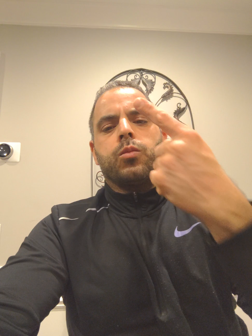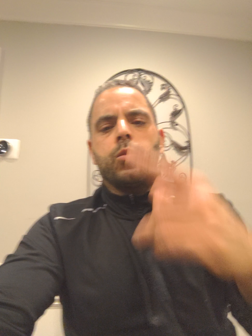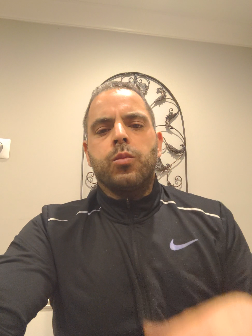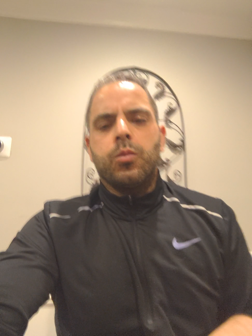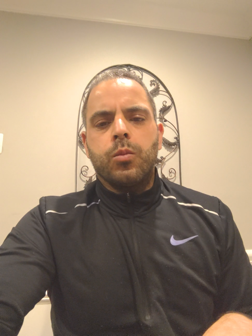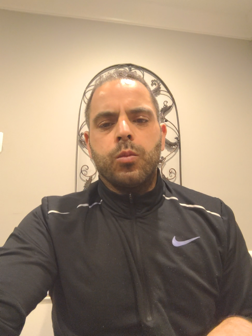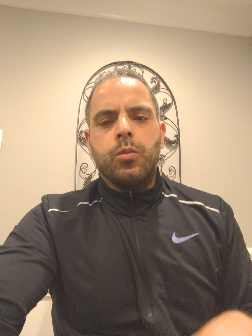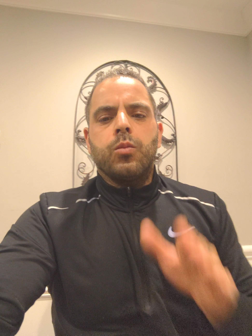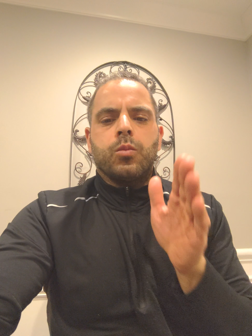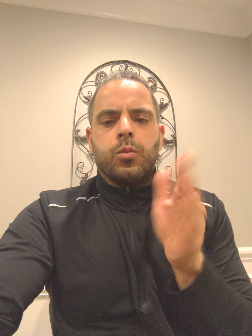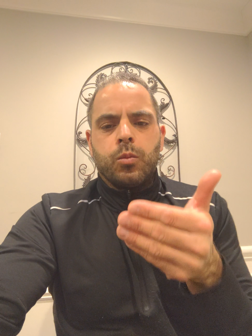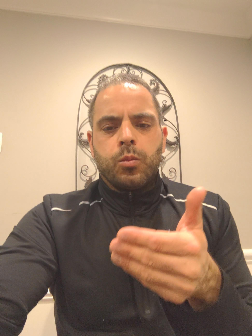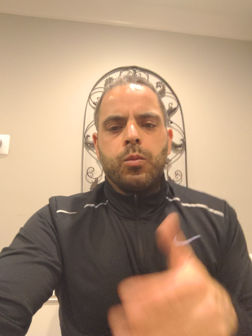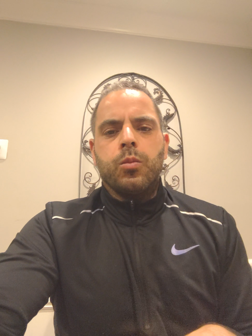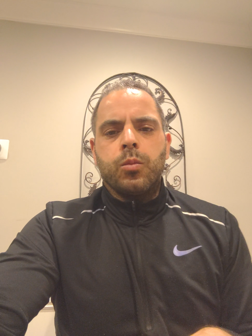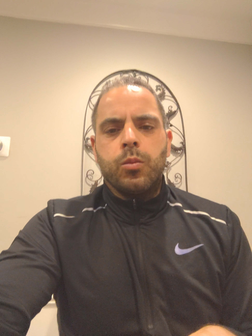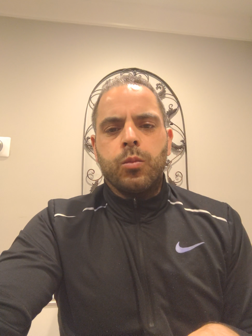room